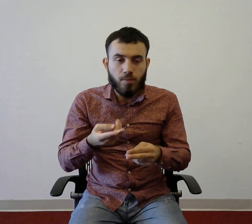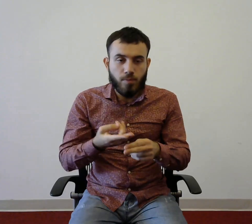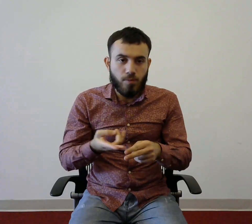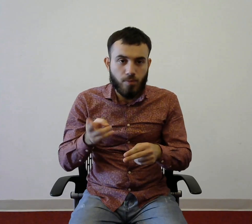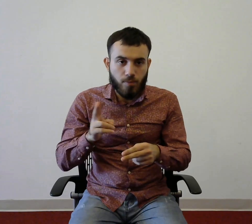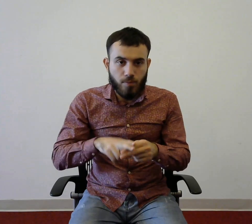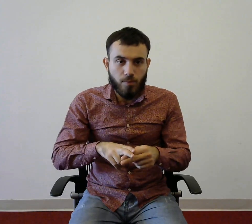üçün